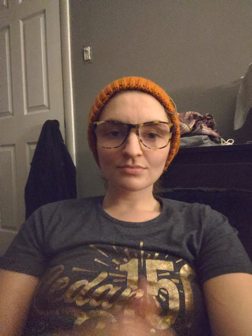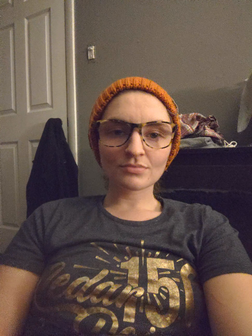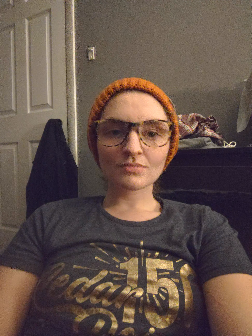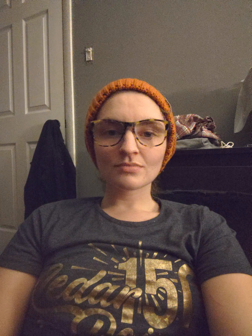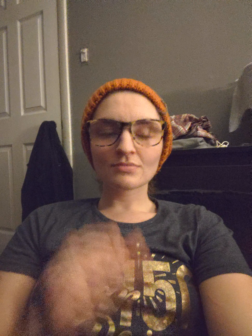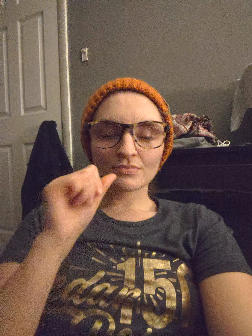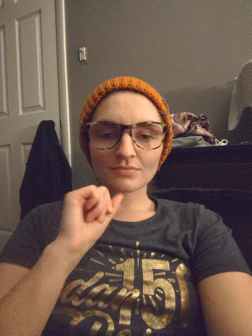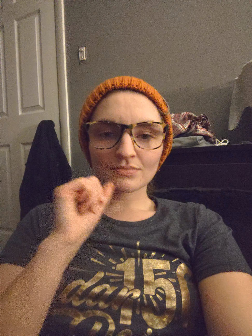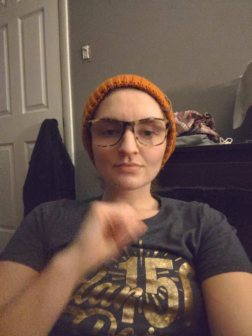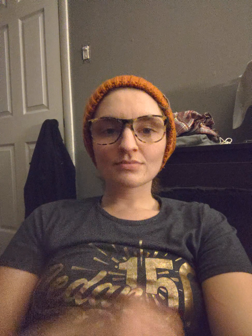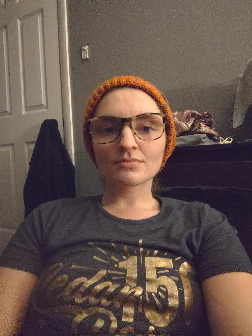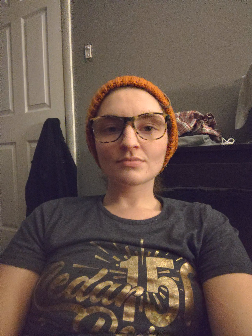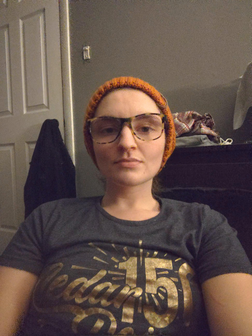aunt